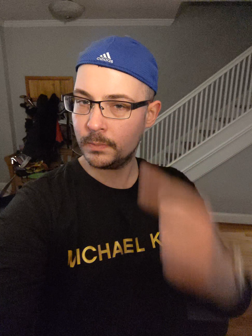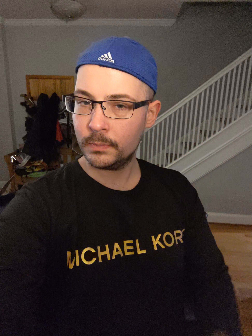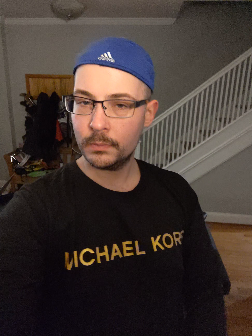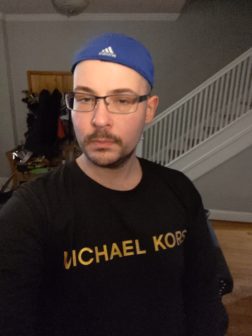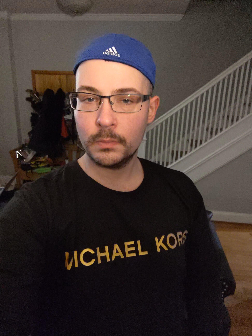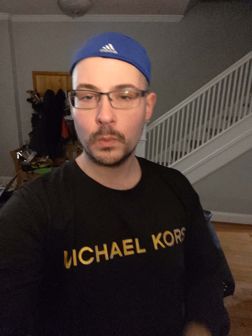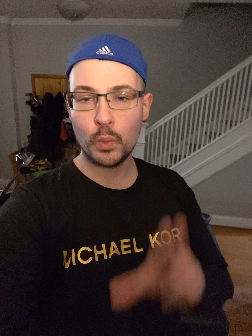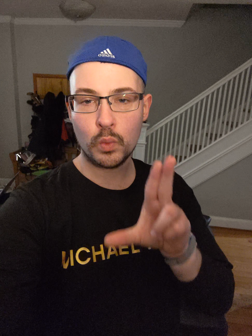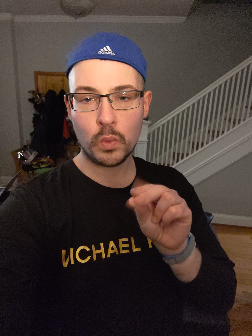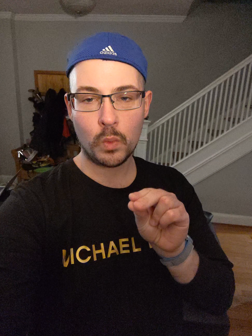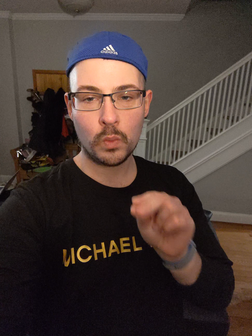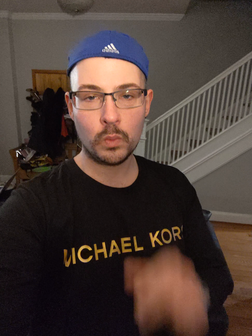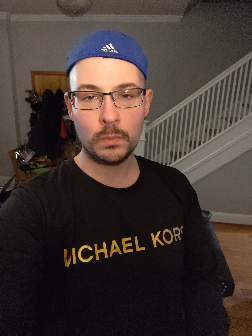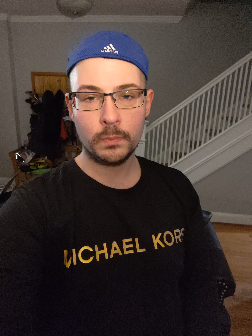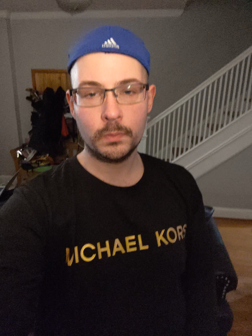no